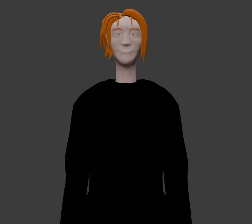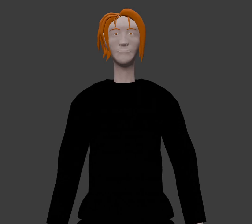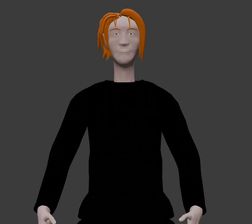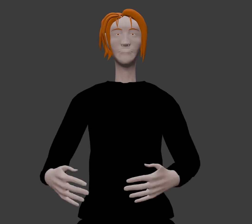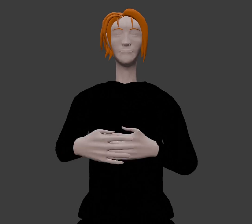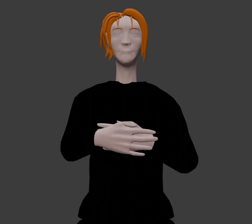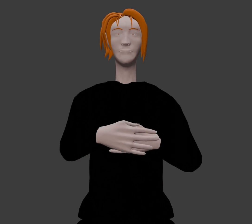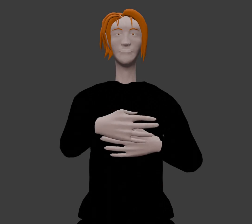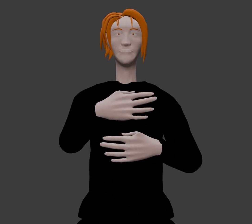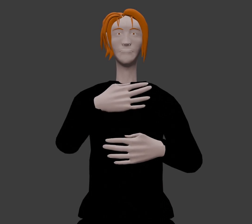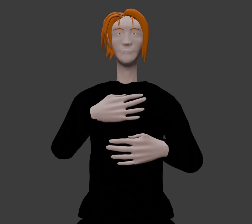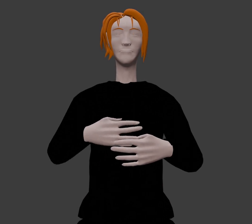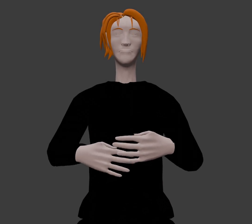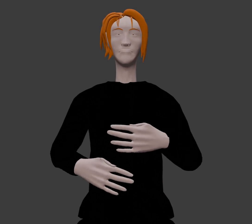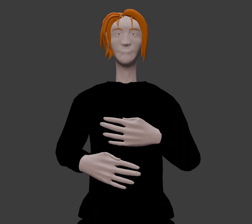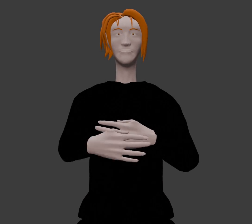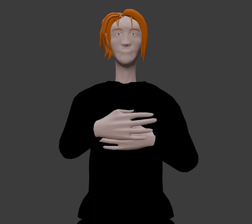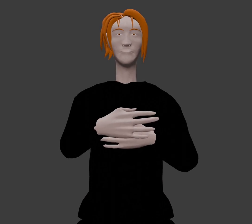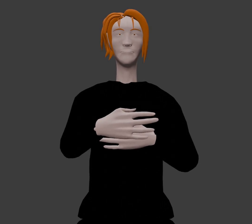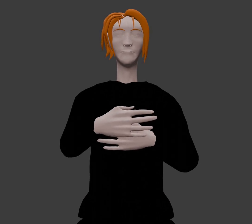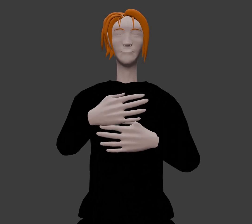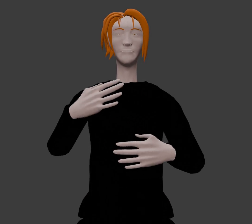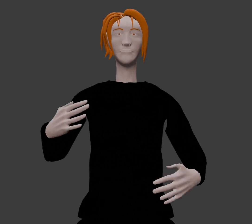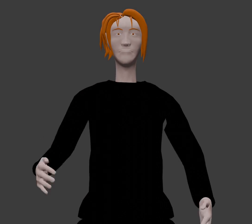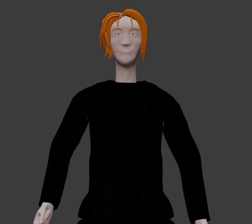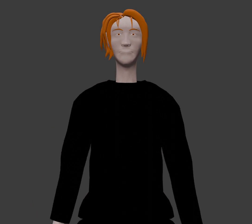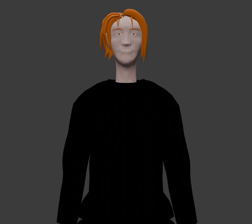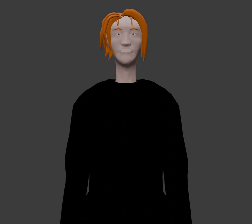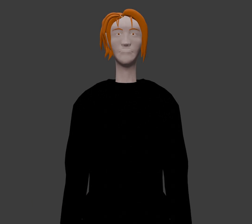Bandage